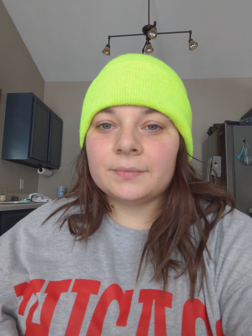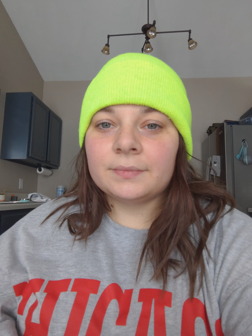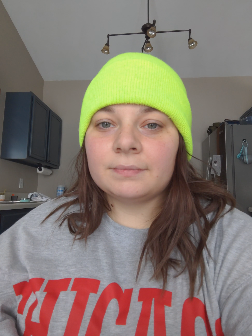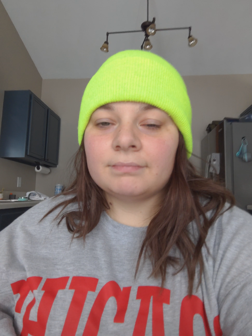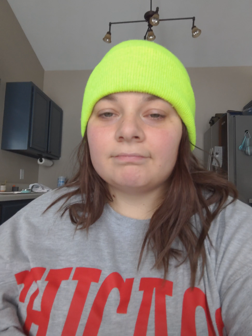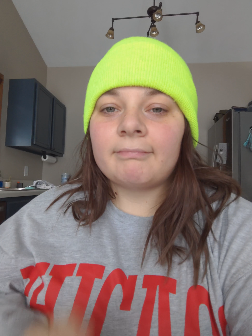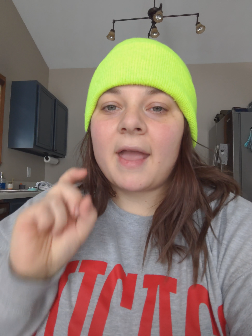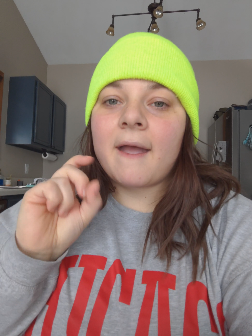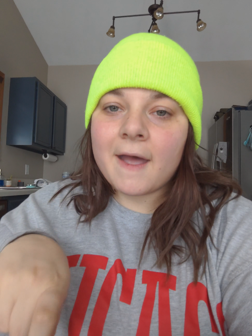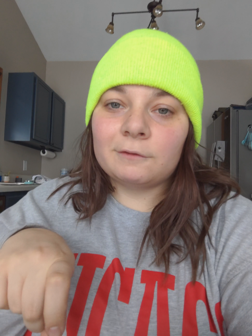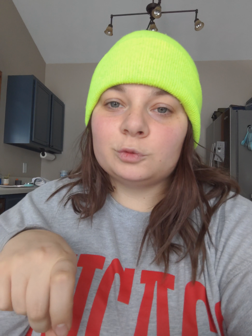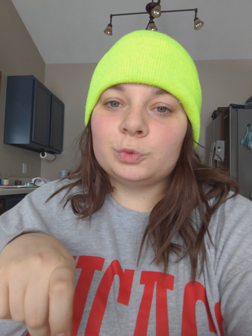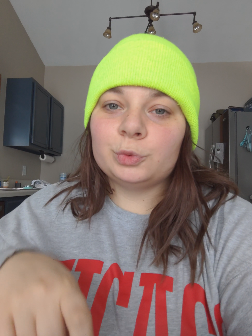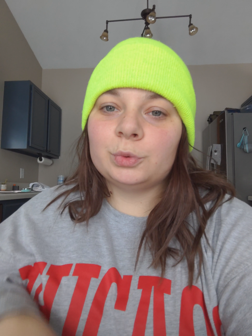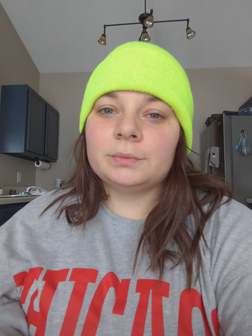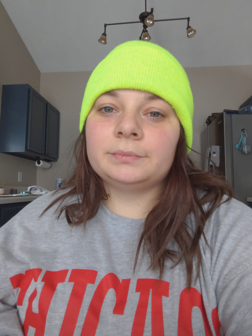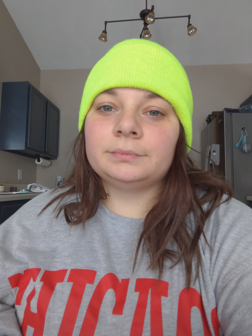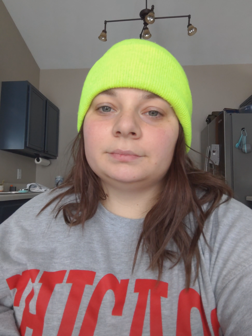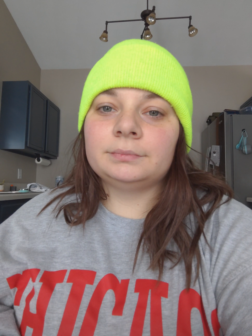have to